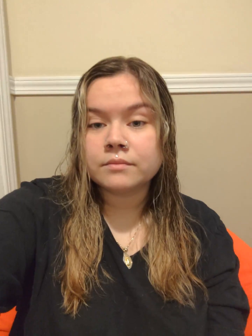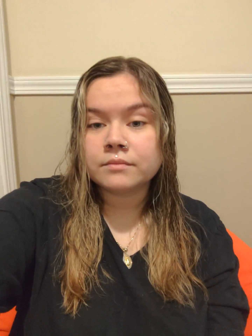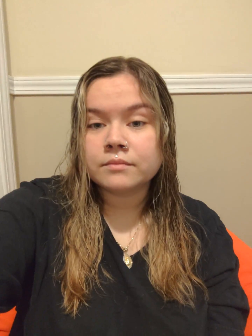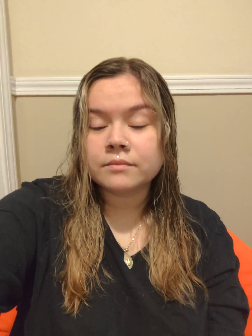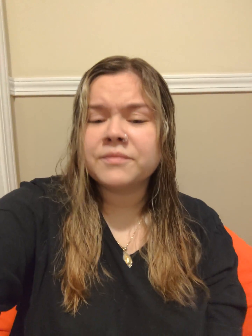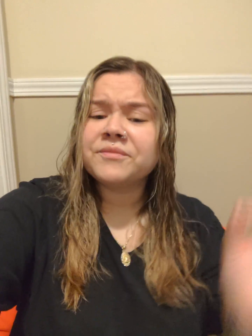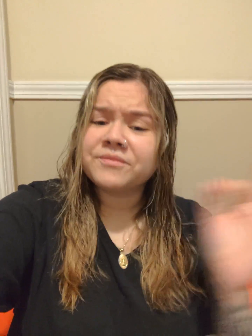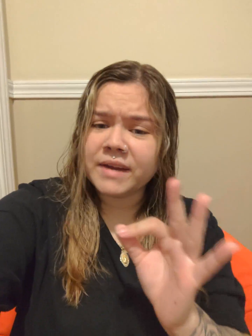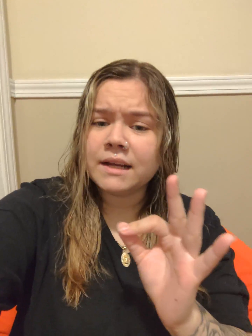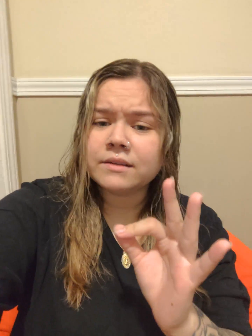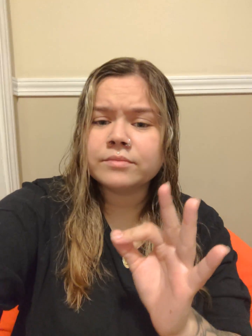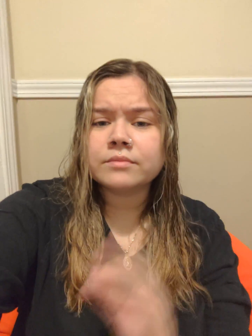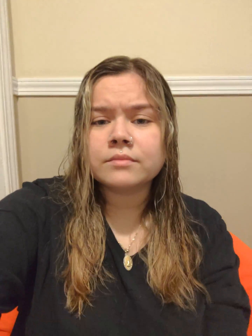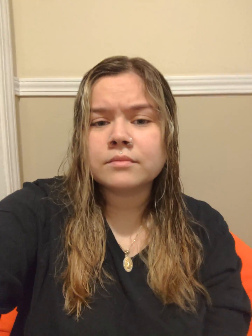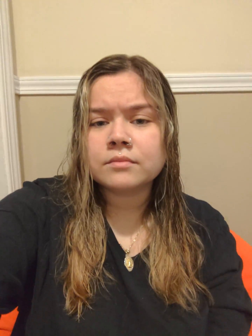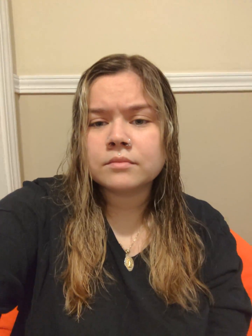fit